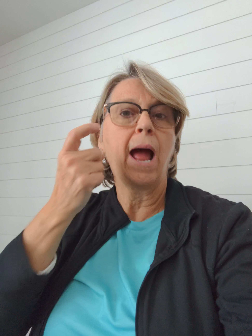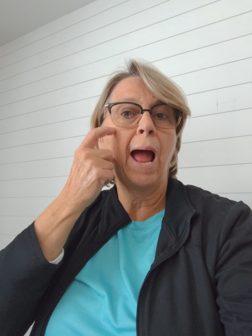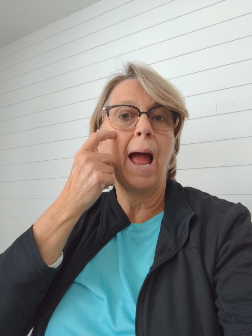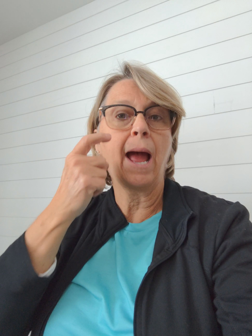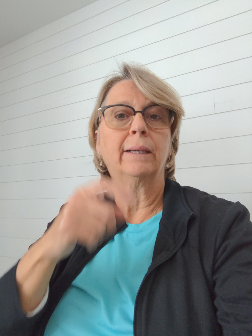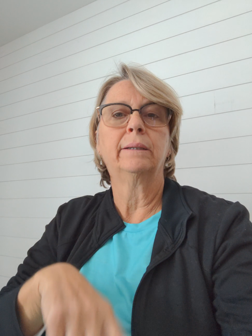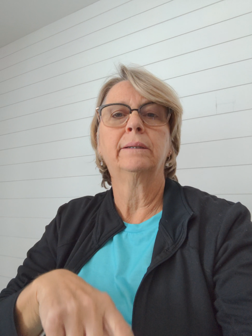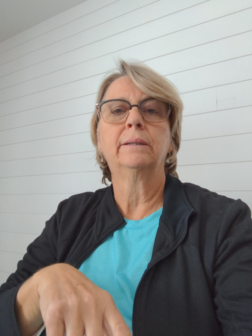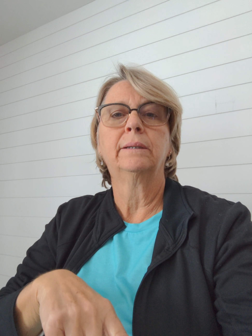eye